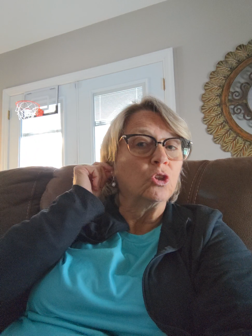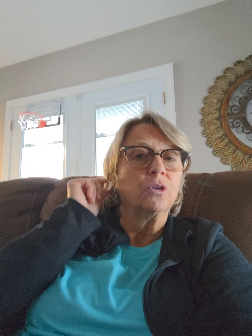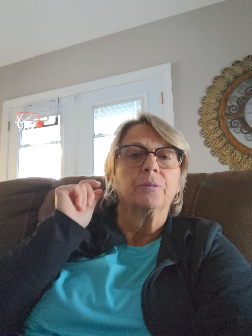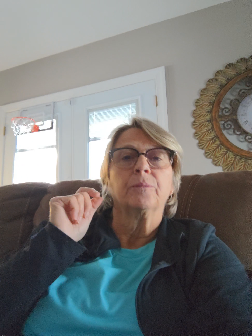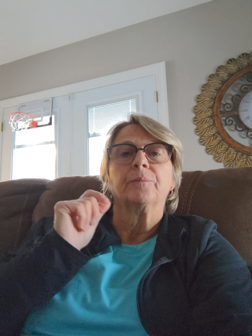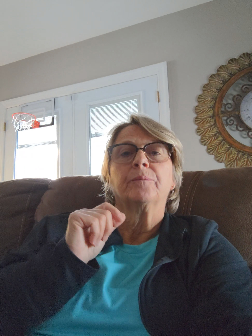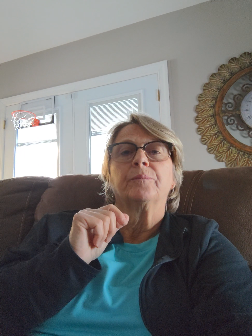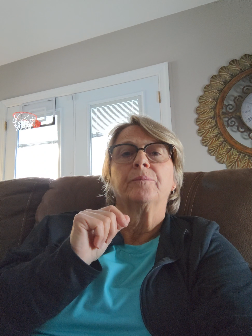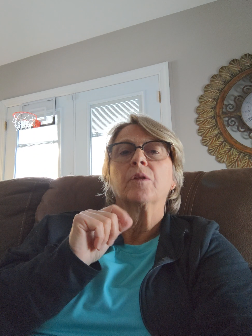ear